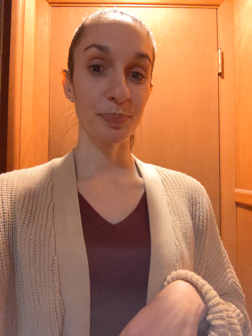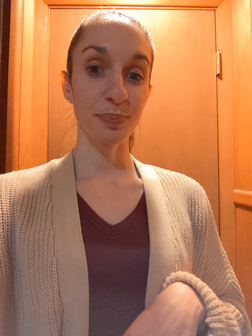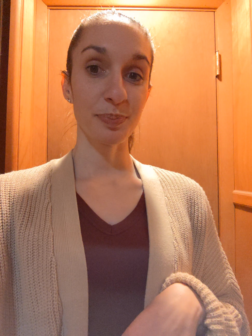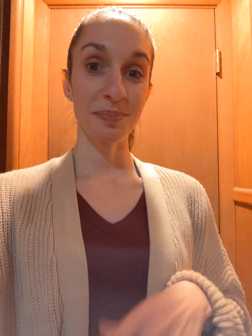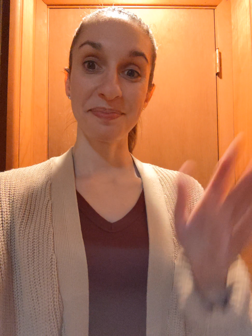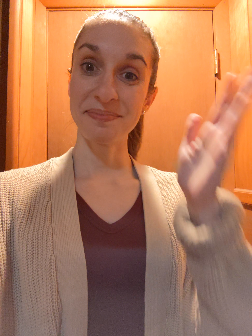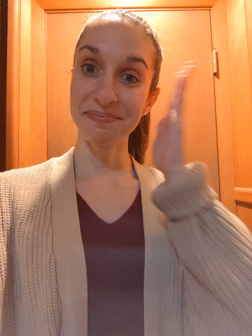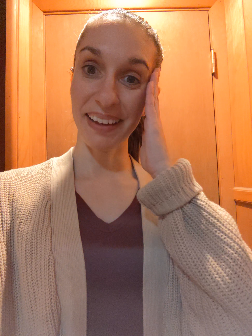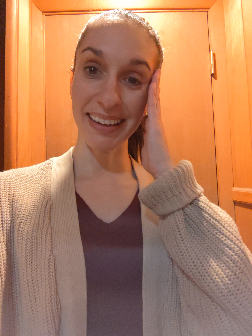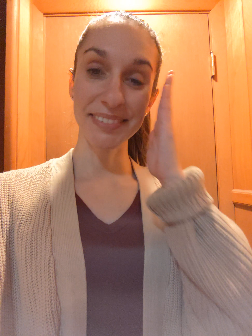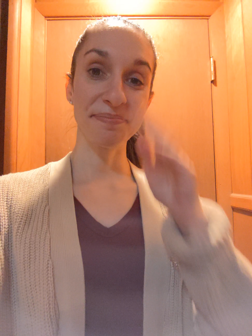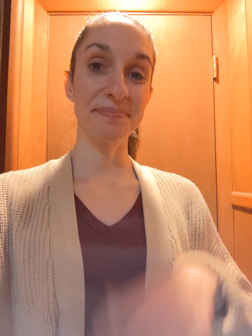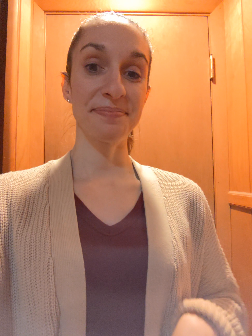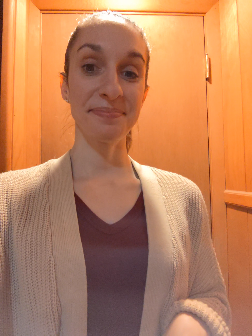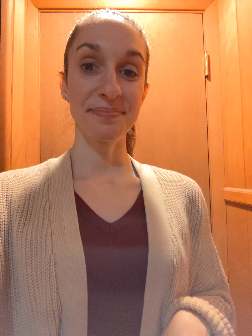bed